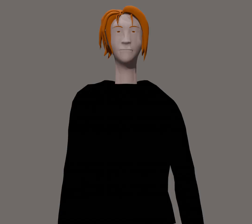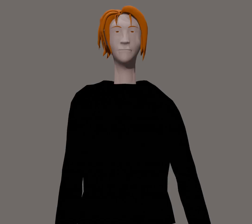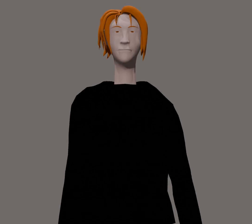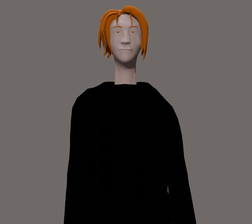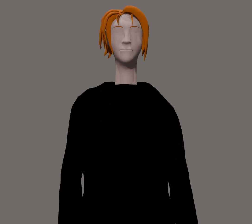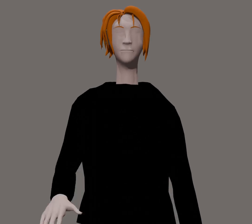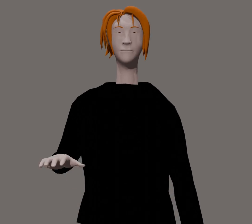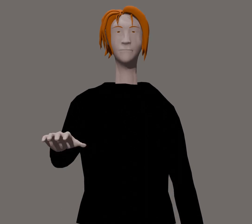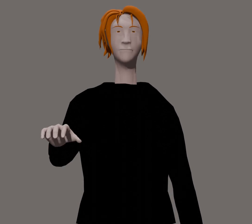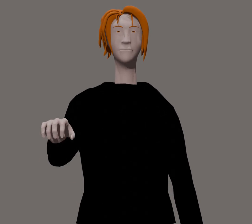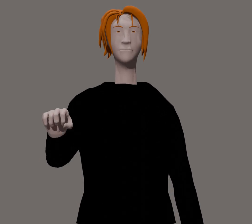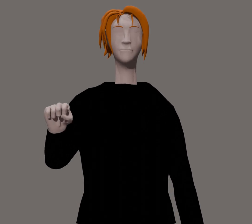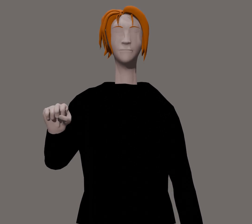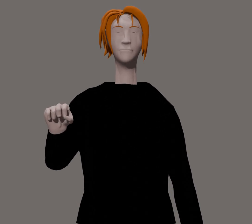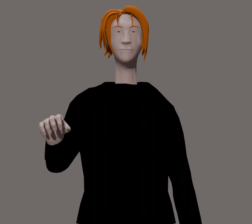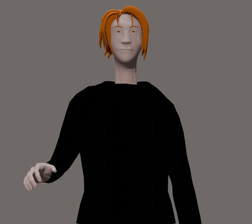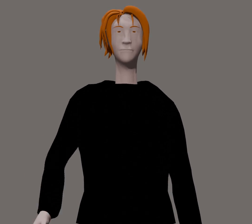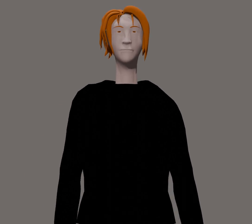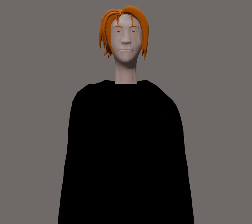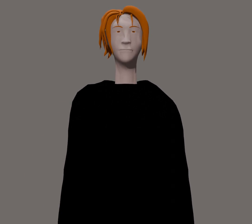Clasp